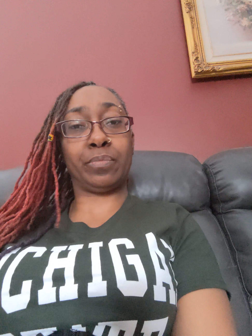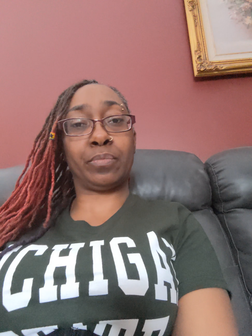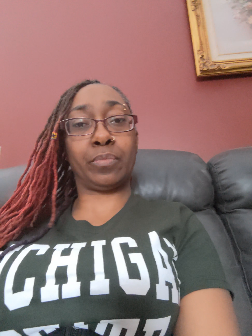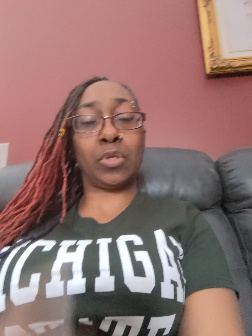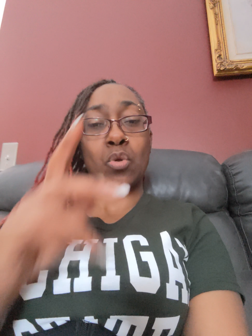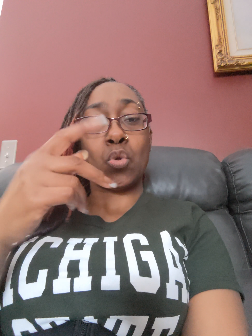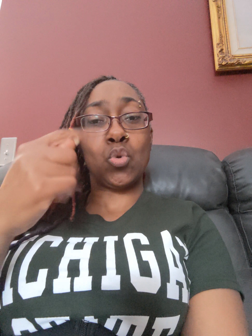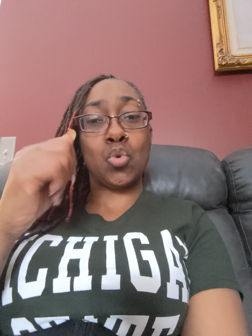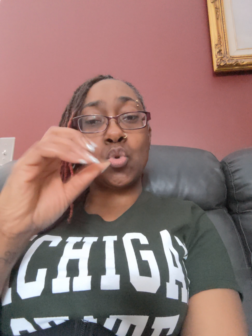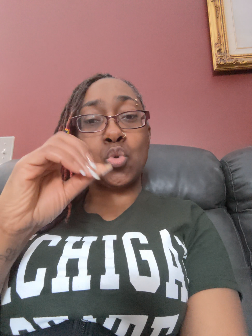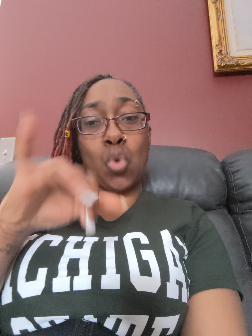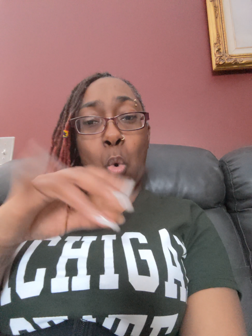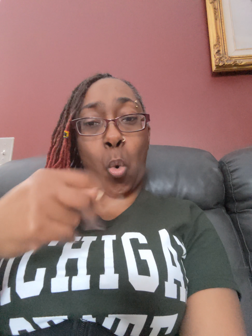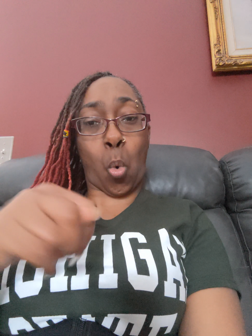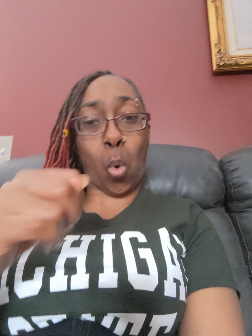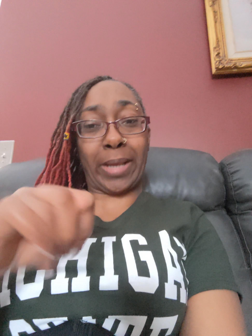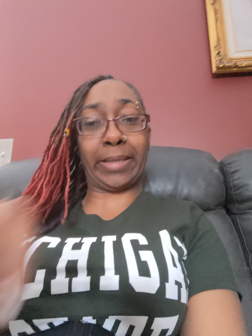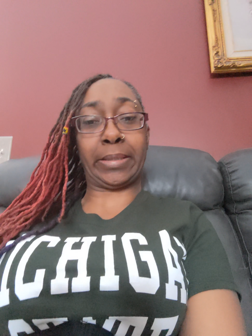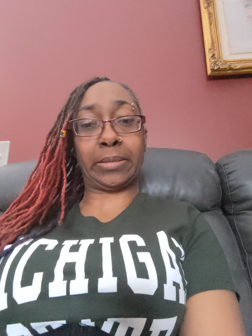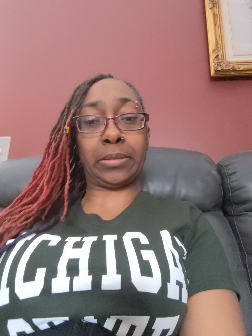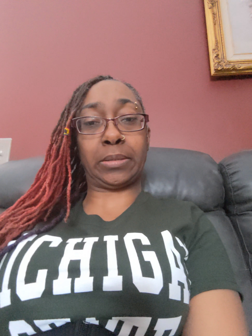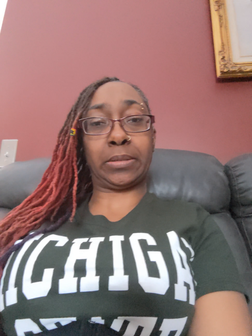toy